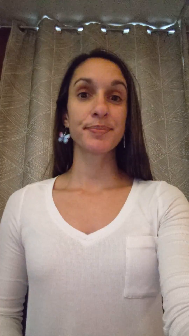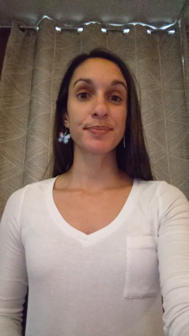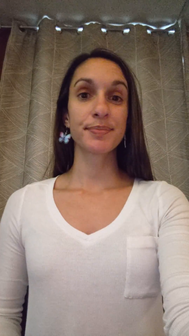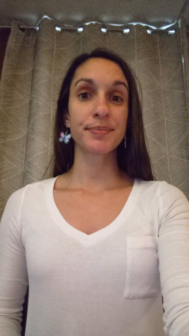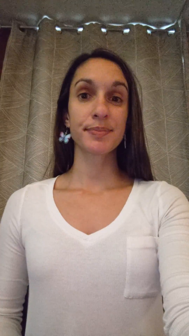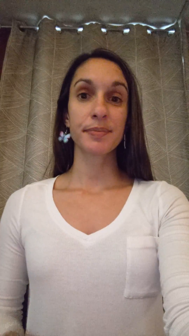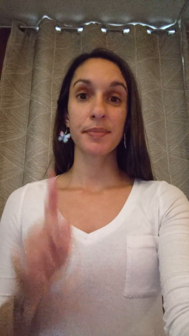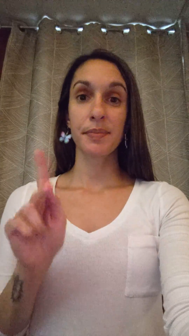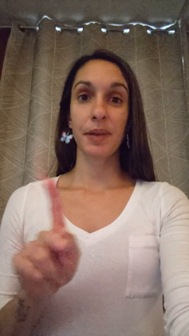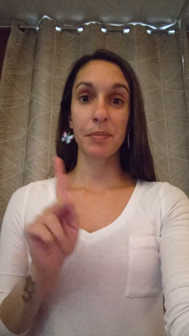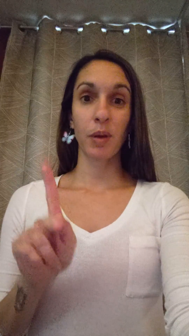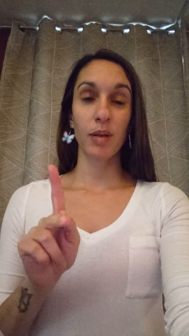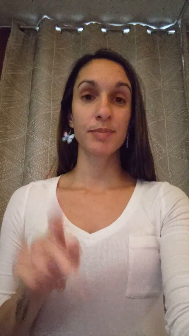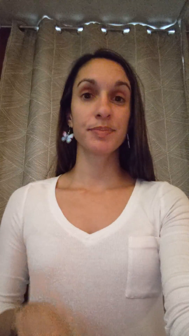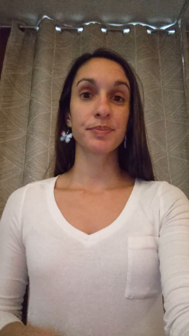people